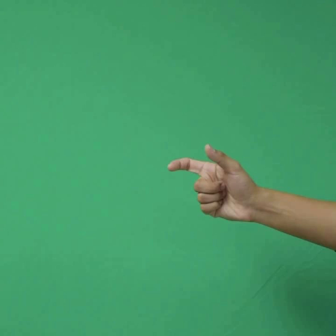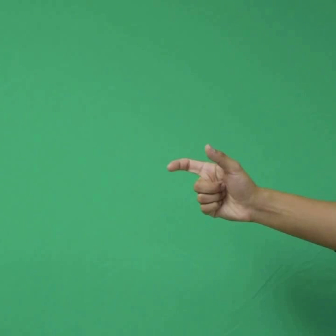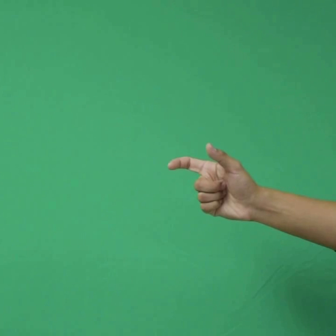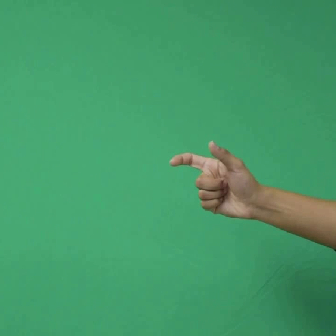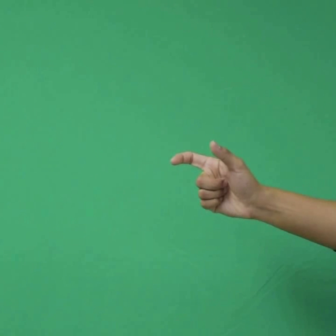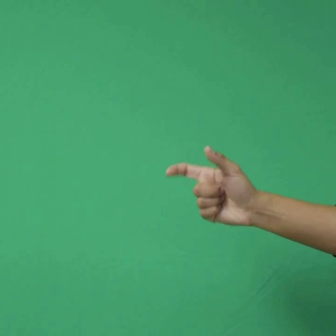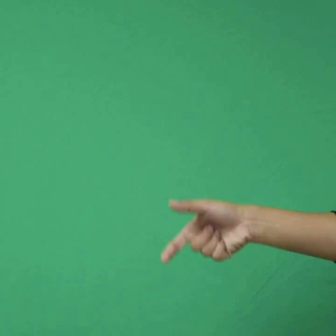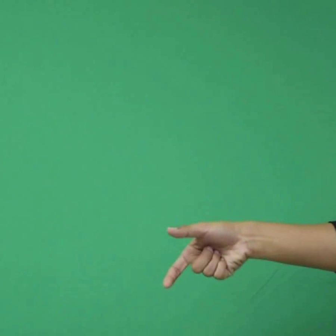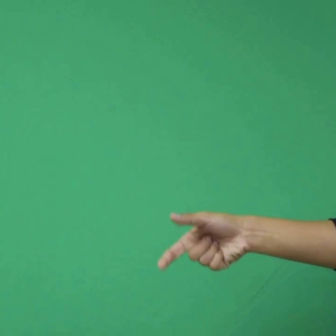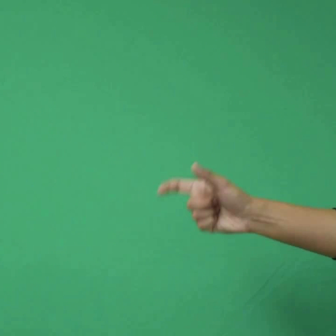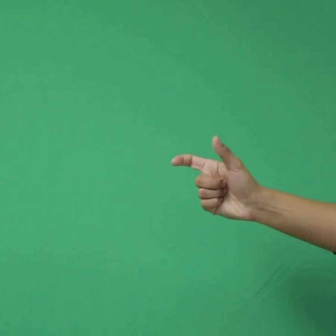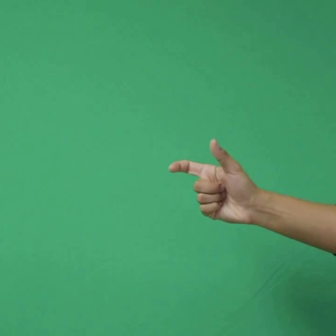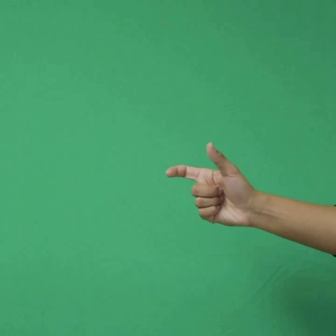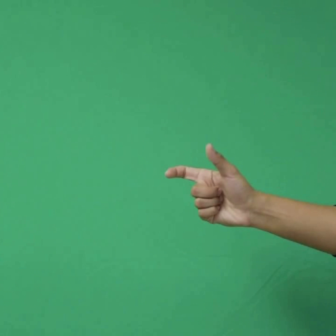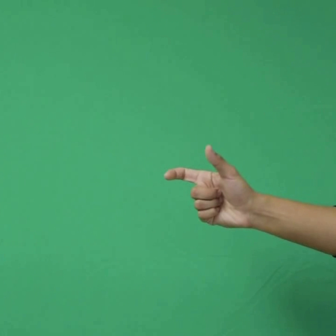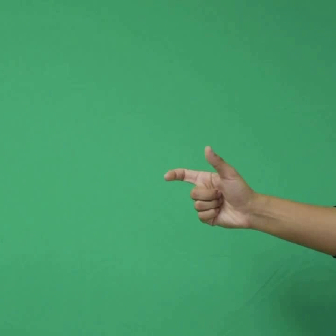Q